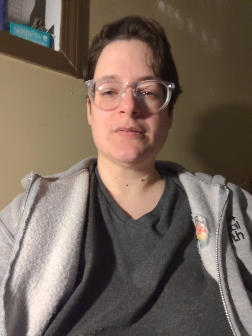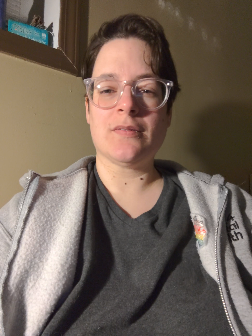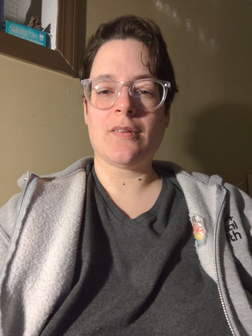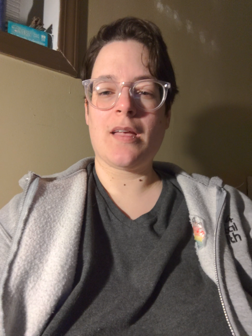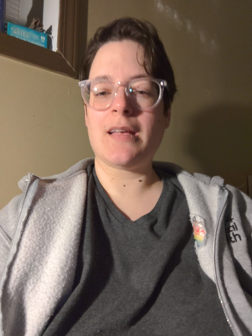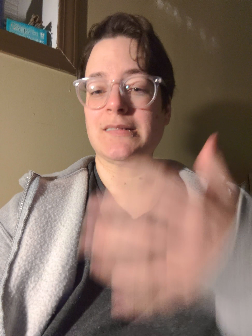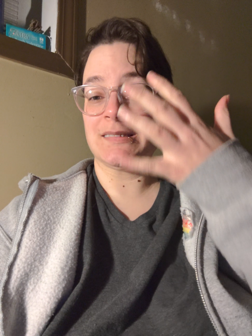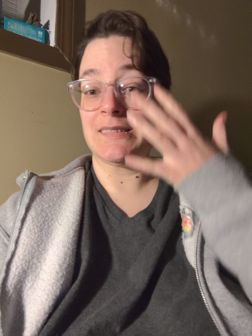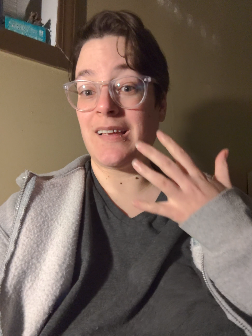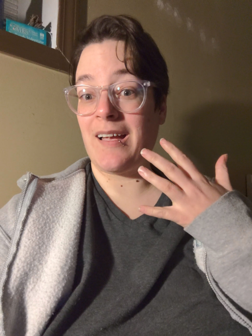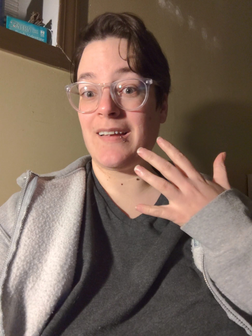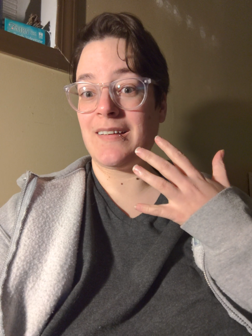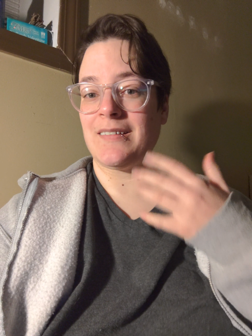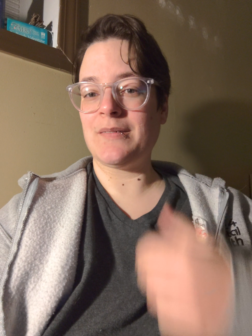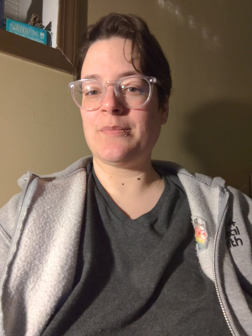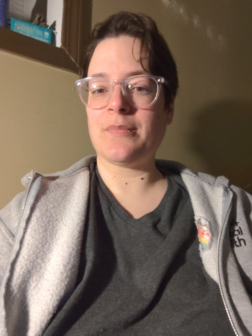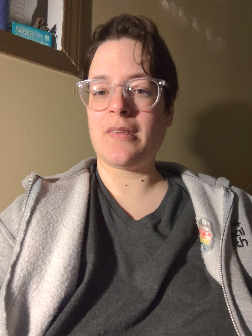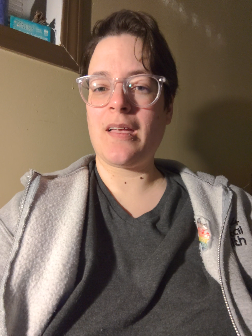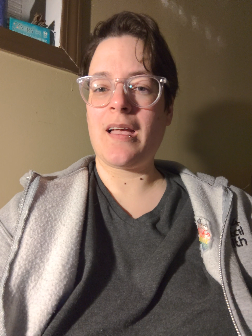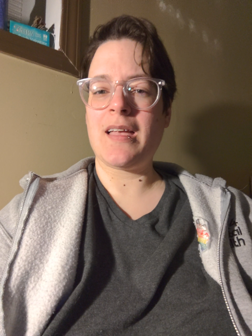sad